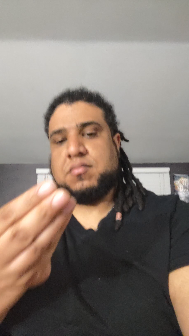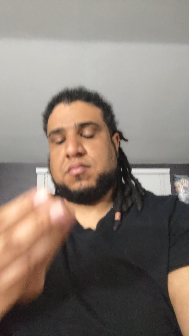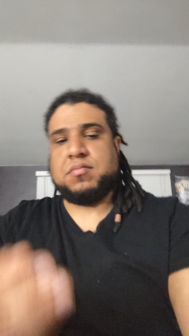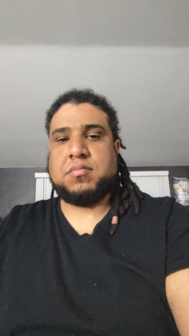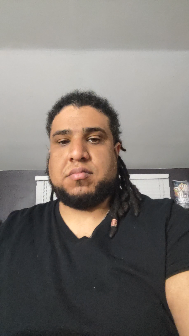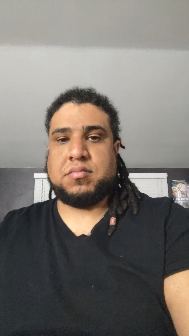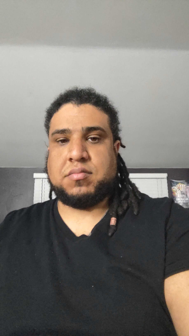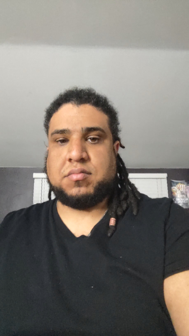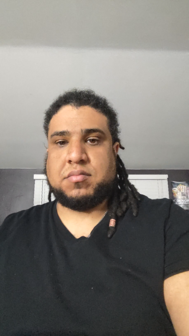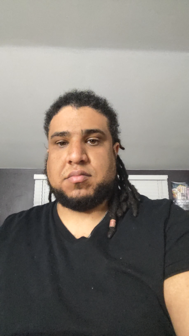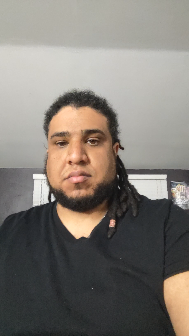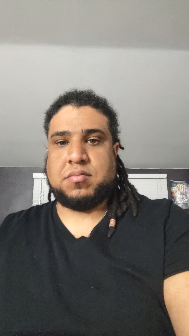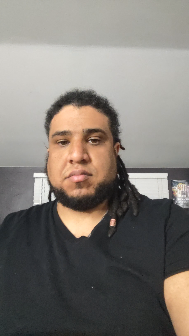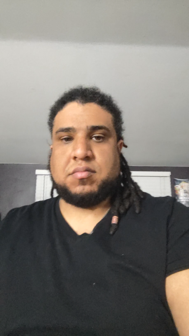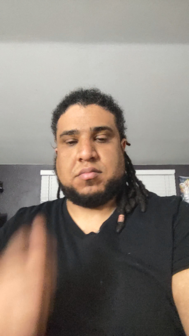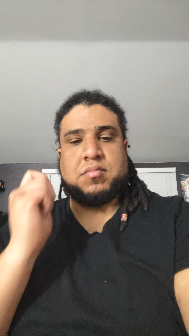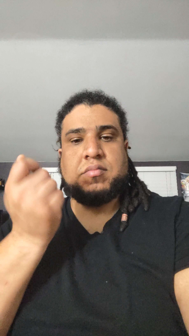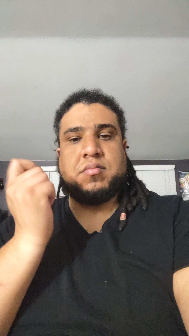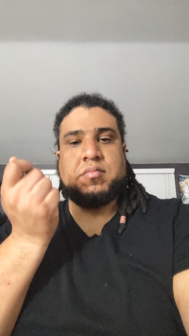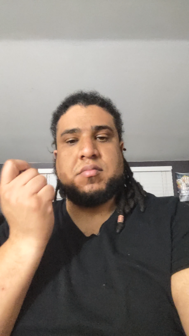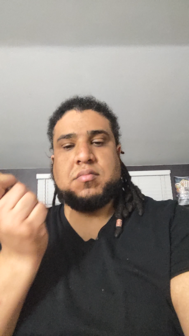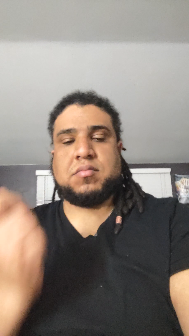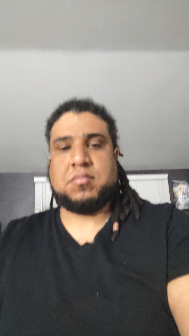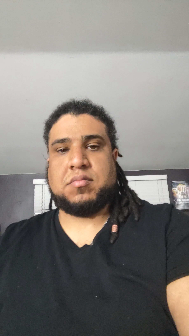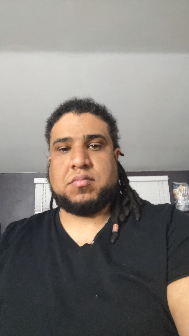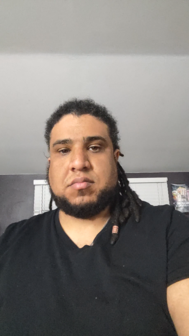bat